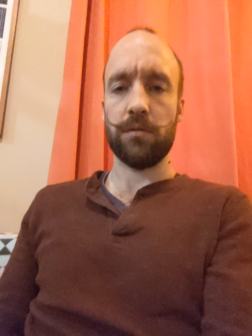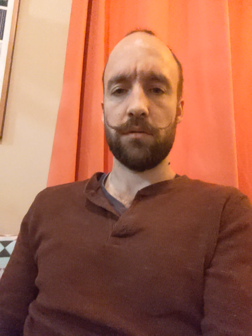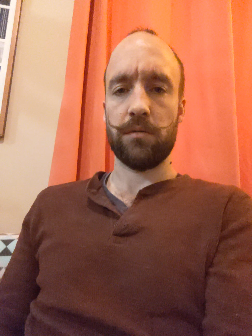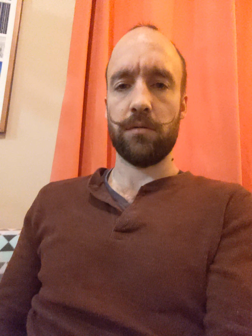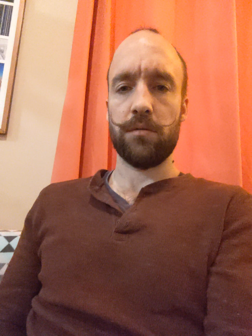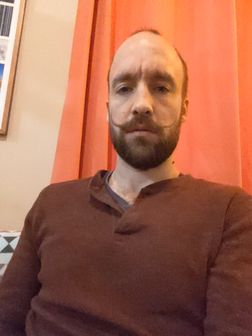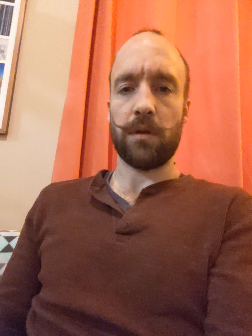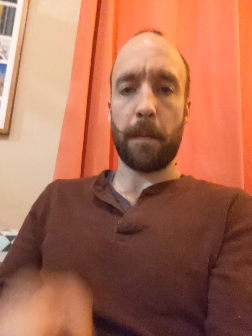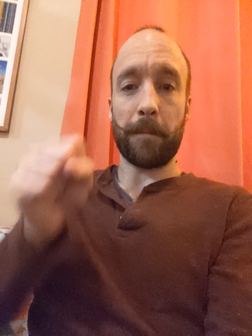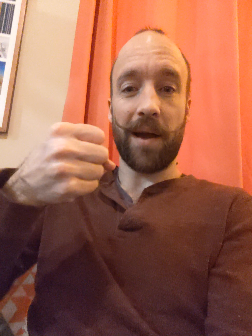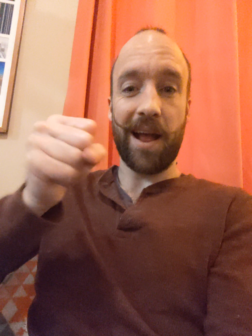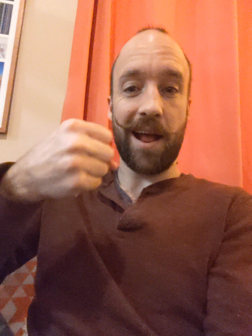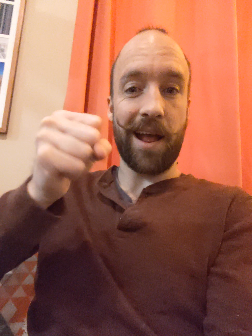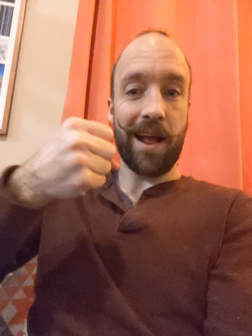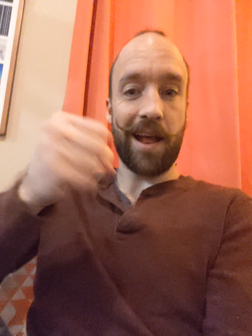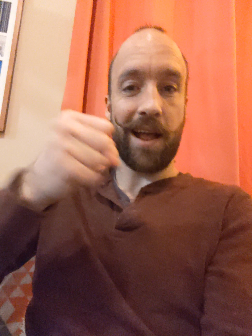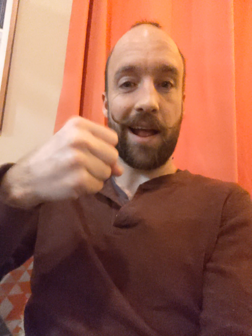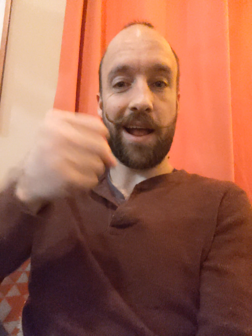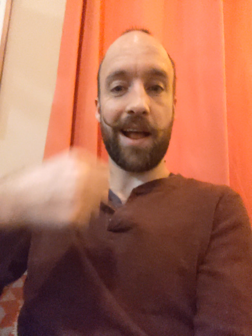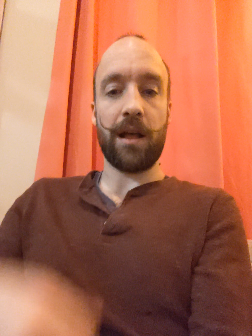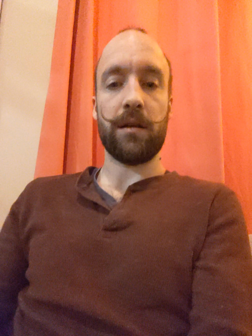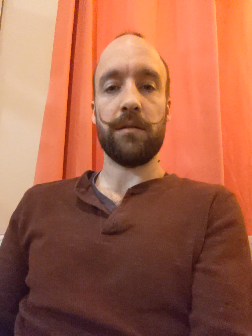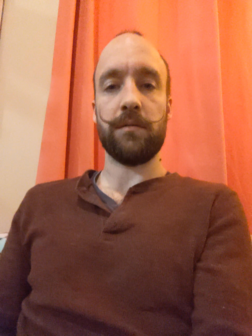make